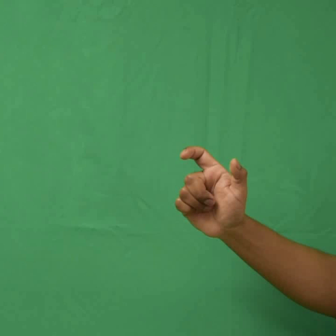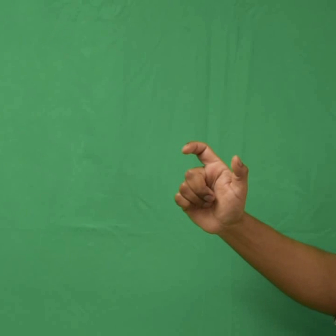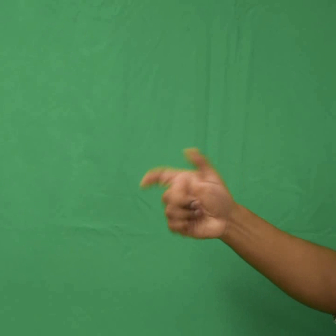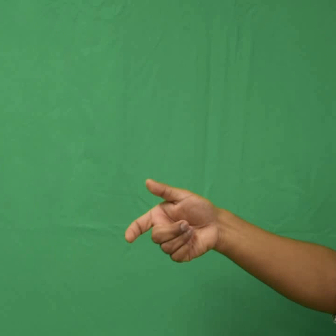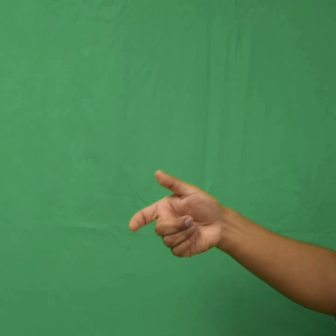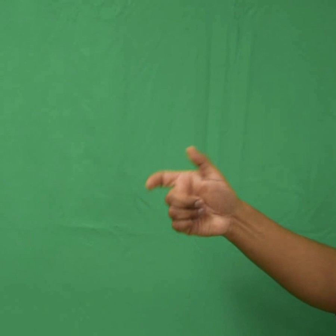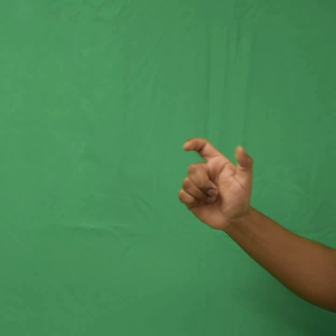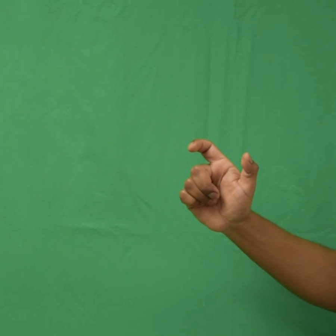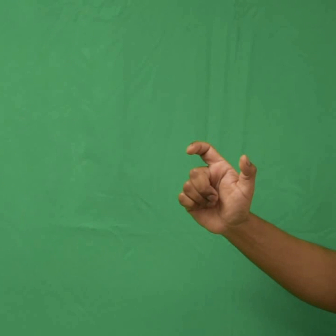Q